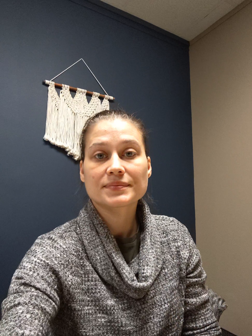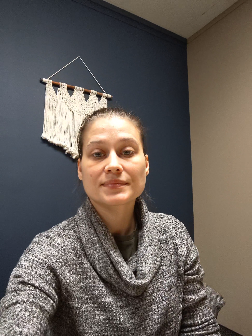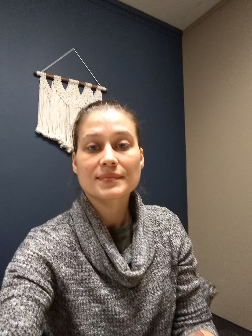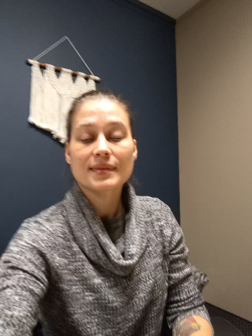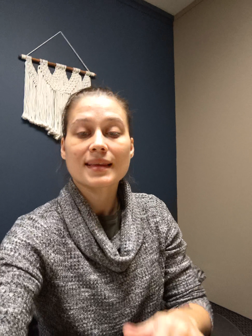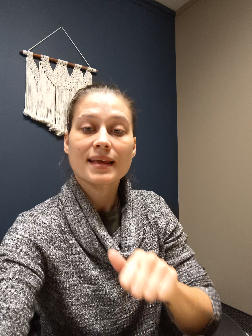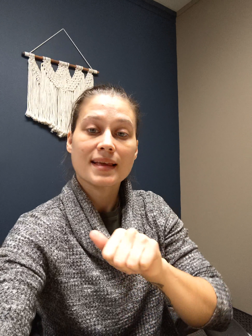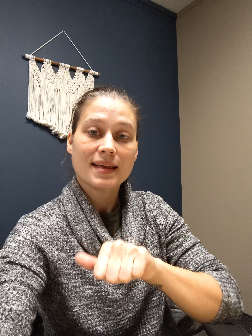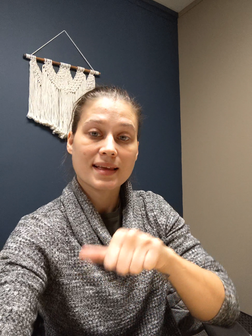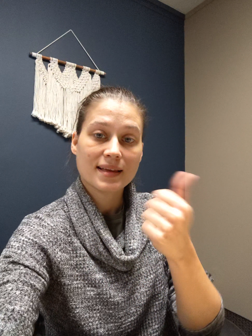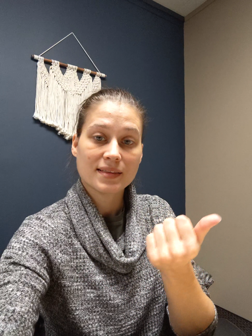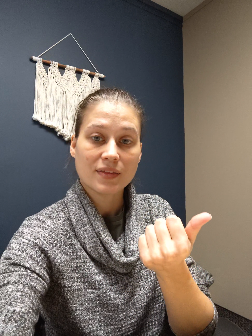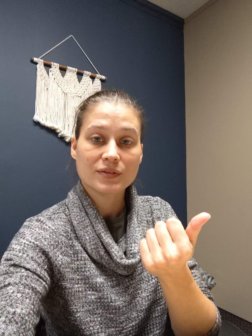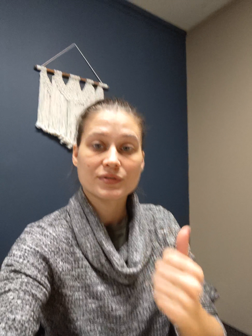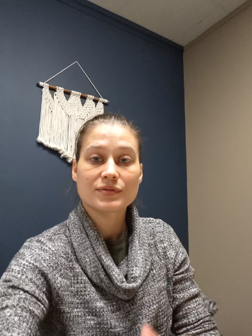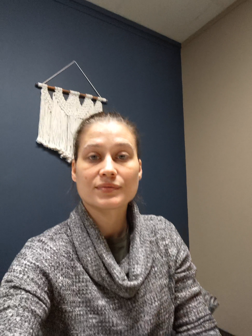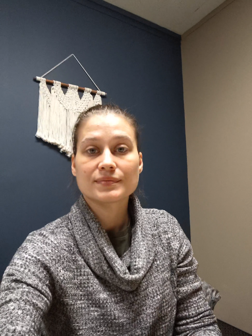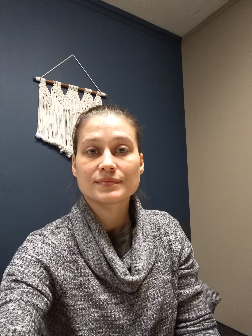another